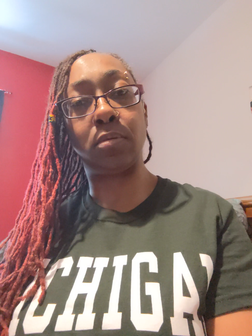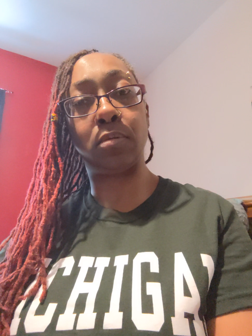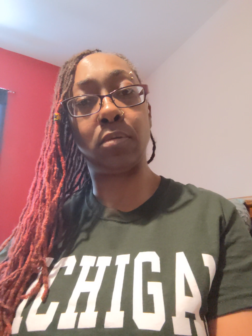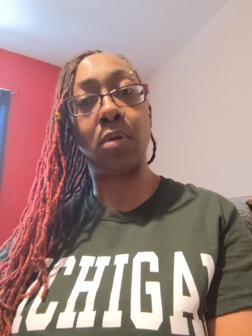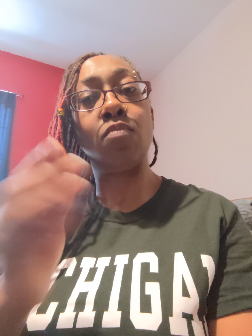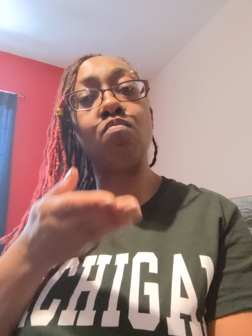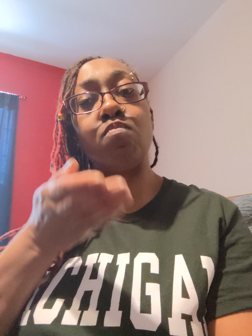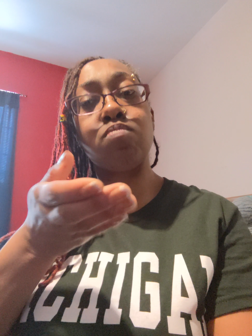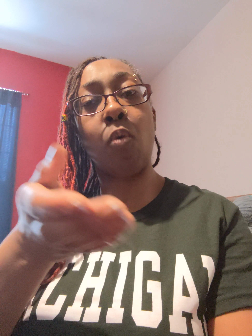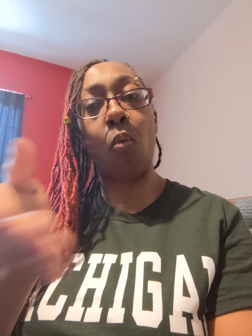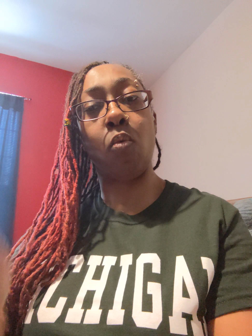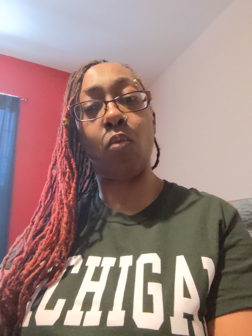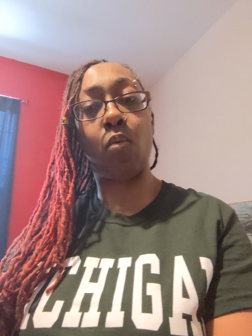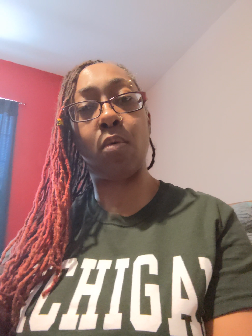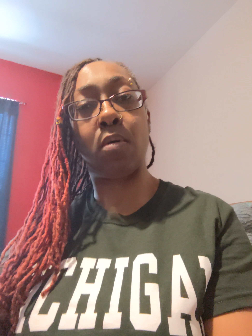boat